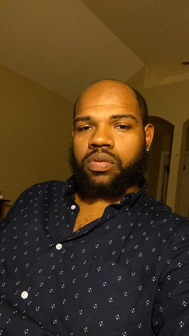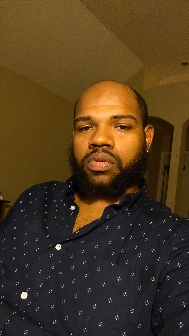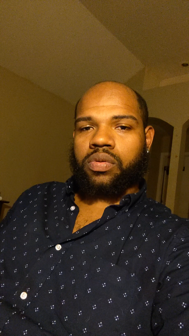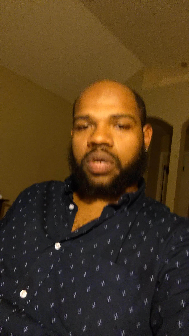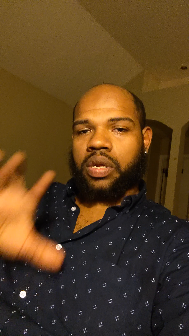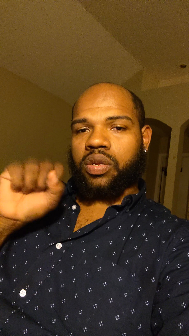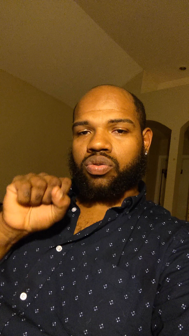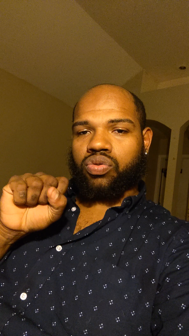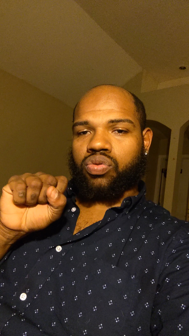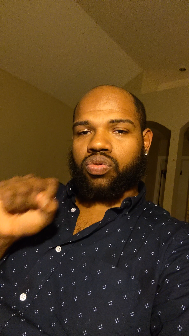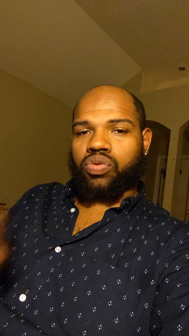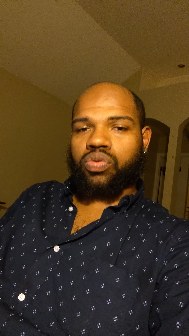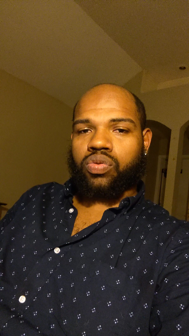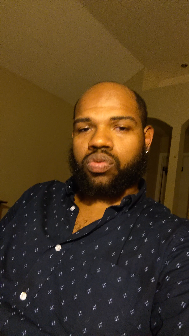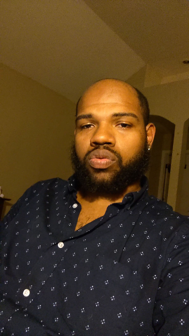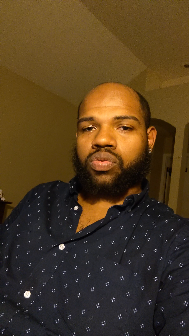catch